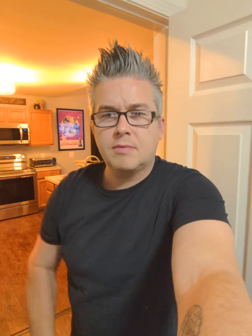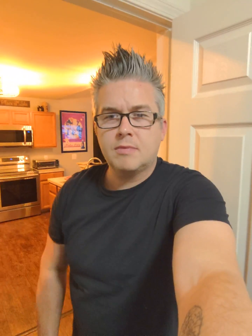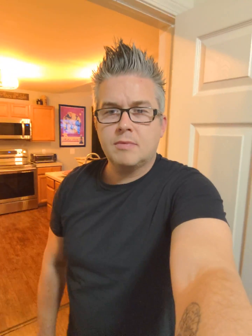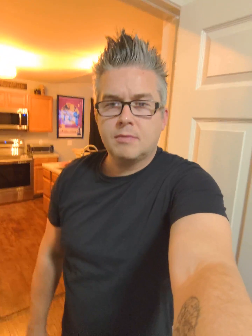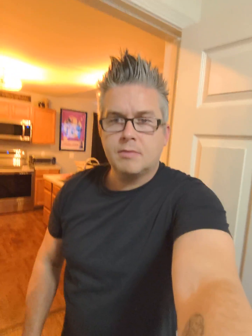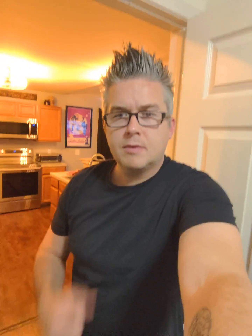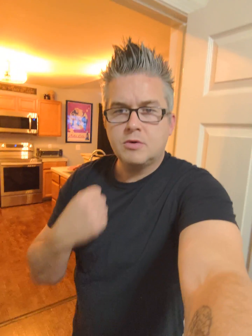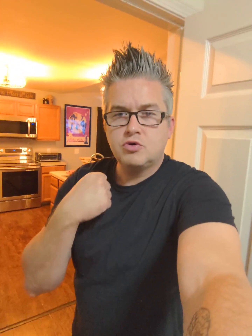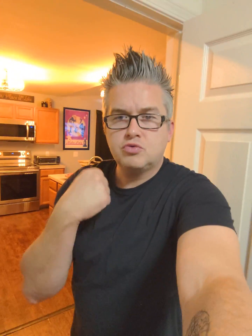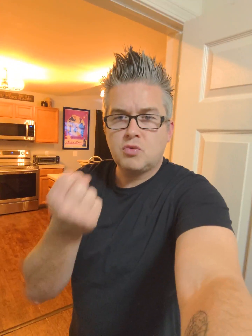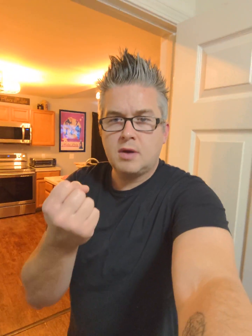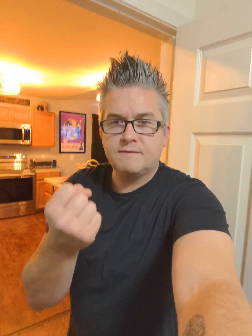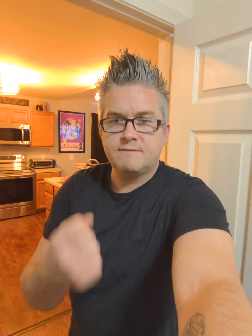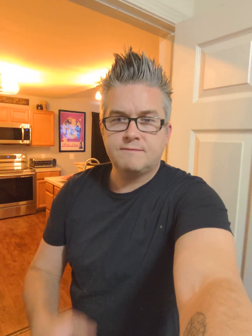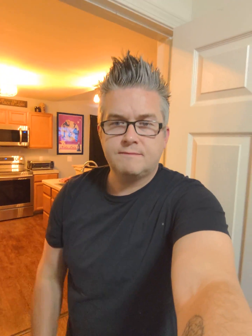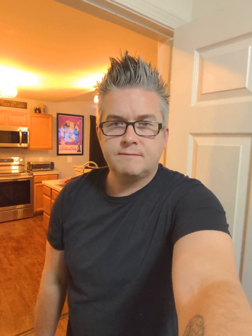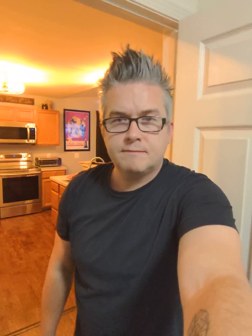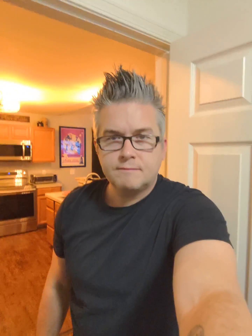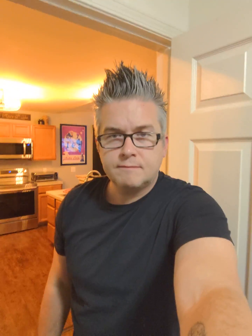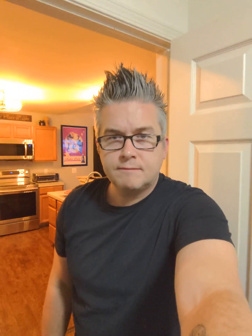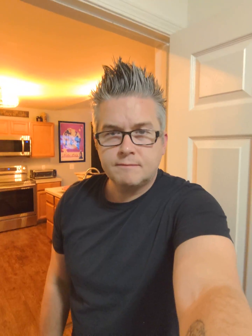drive